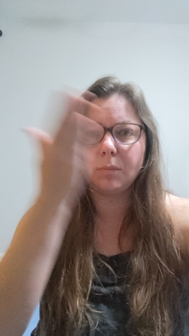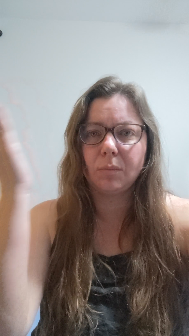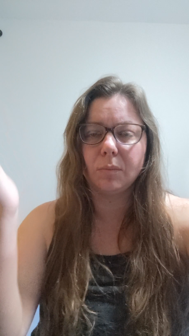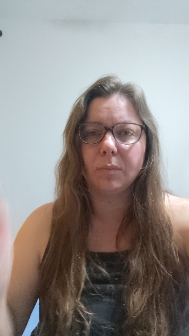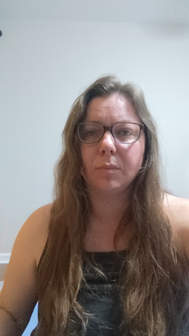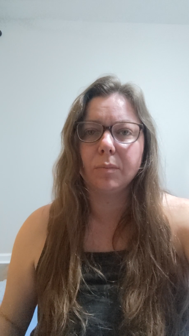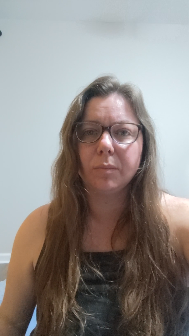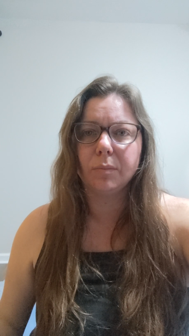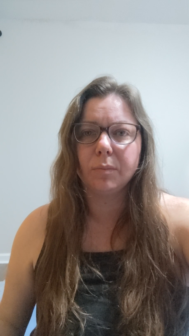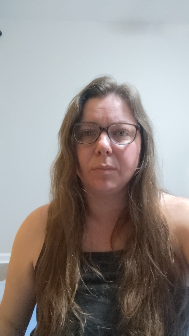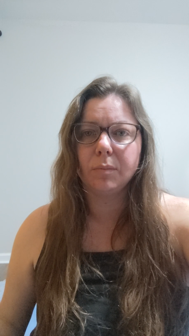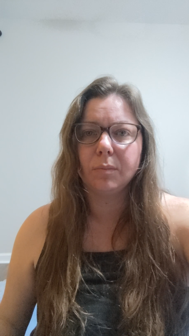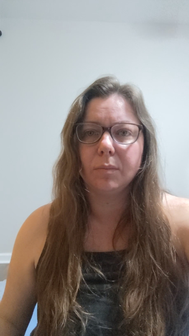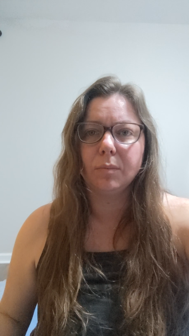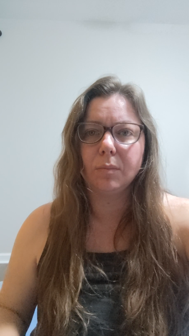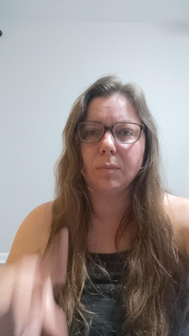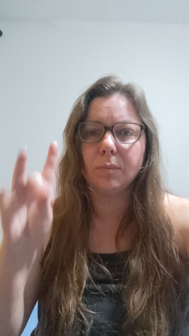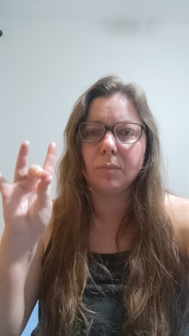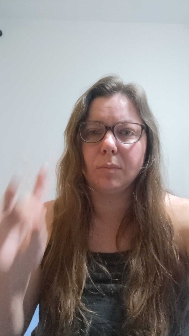pick